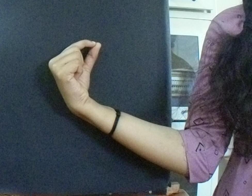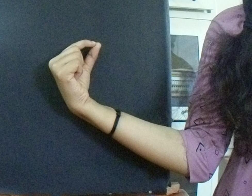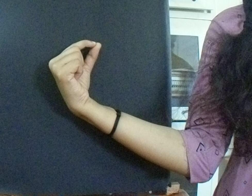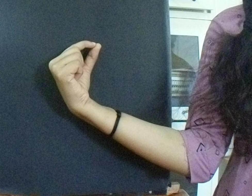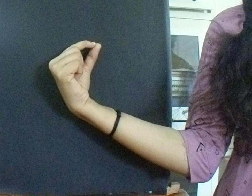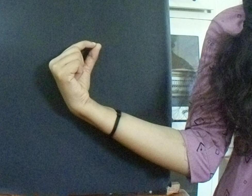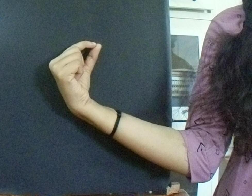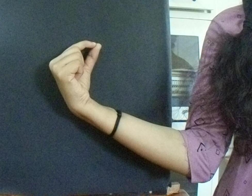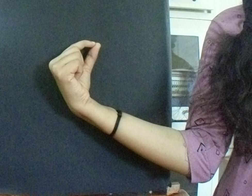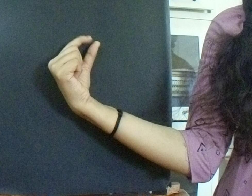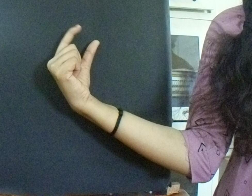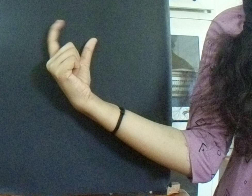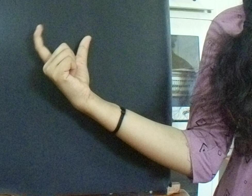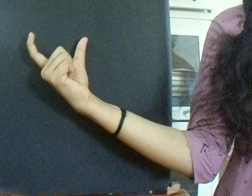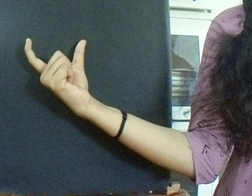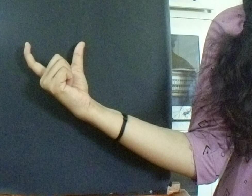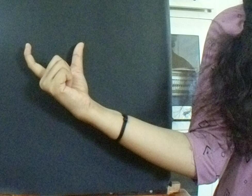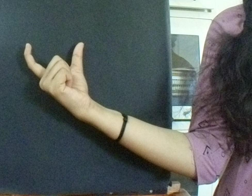thief